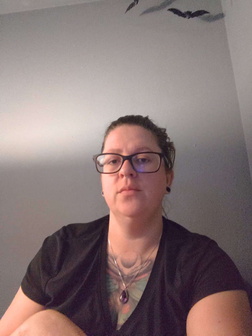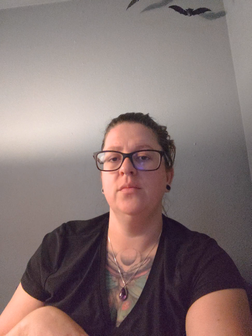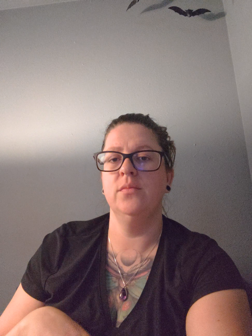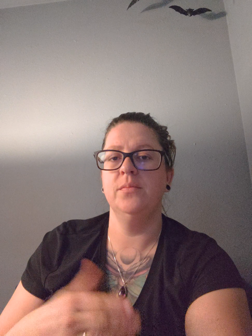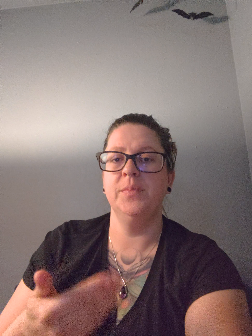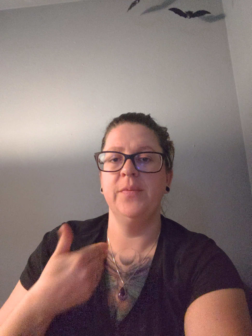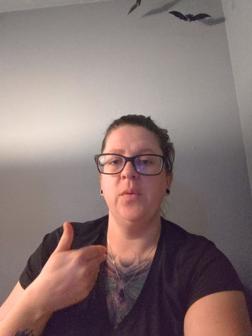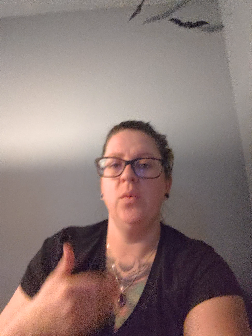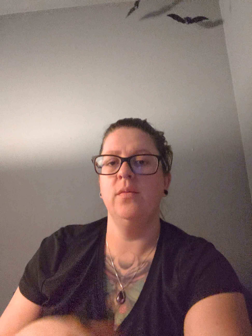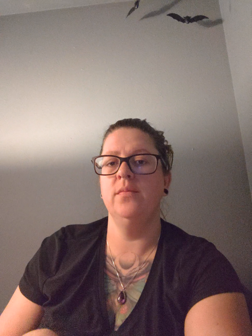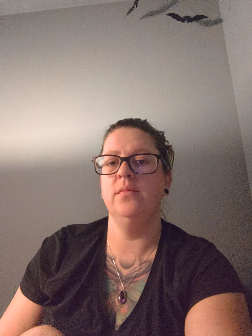before